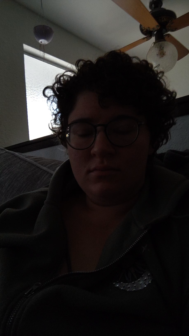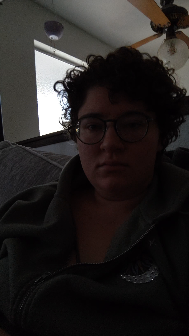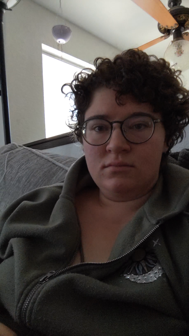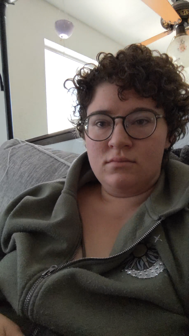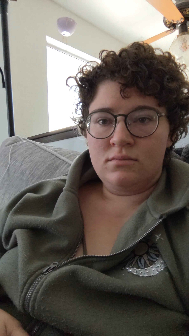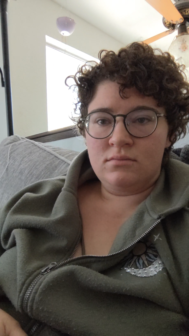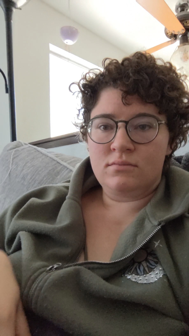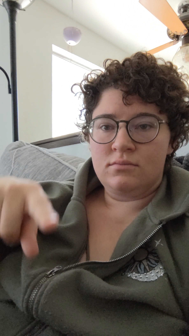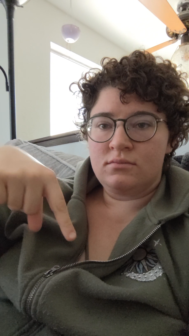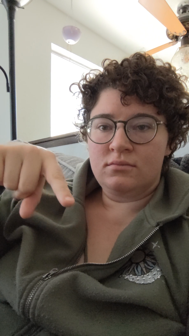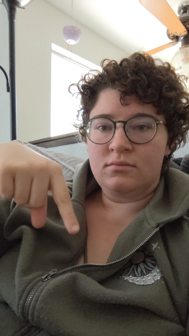flip-flop